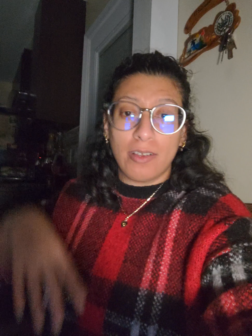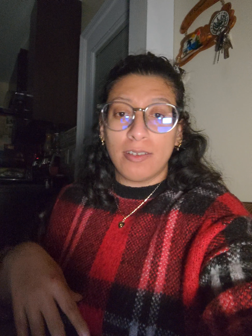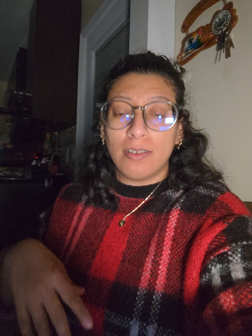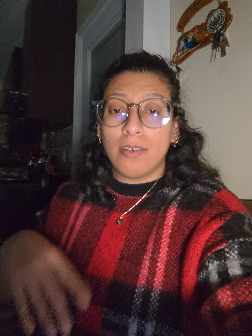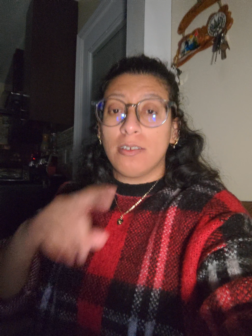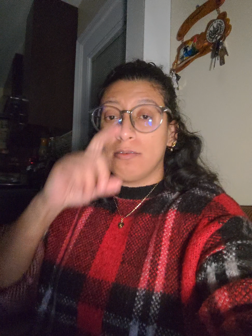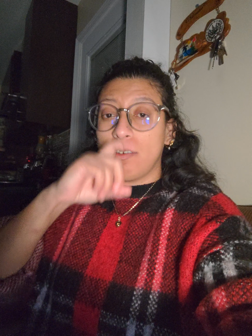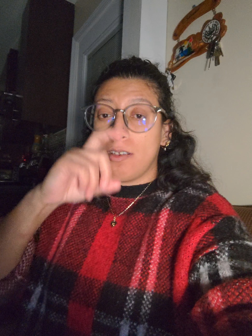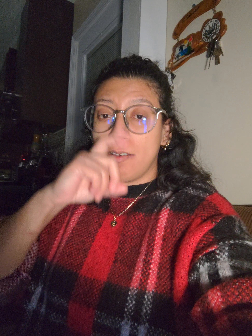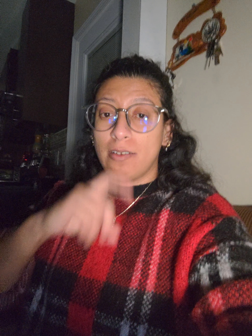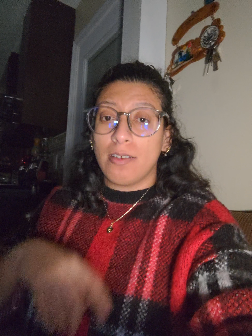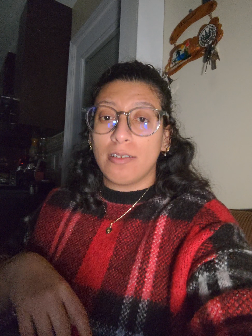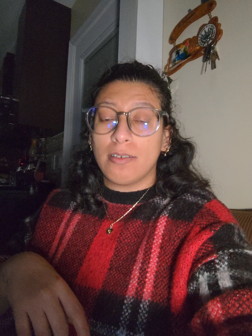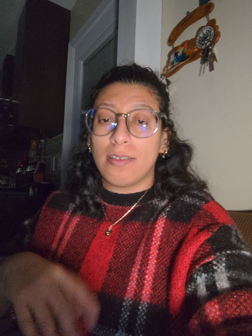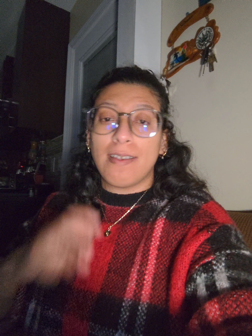doll